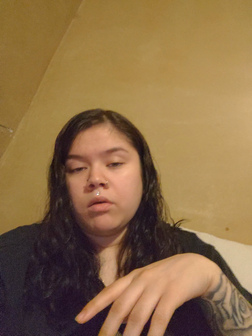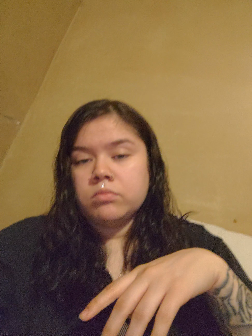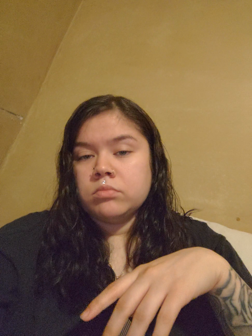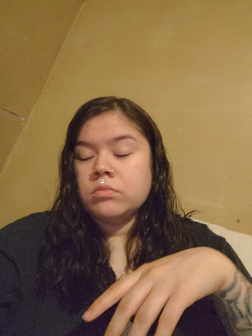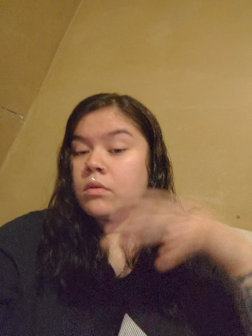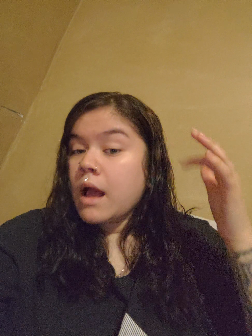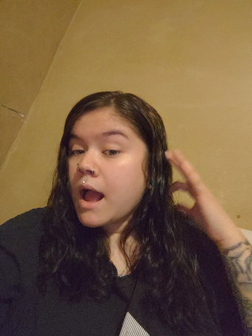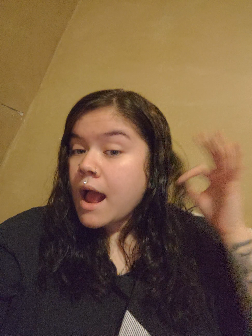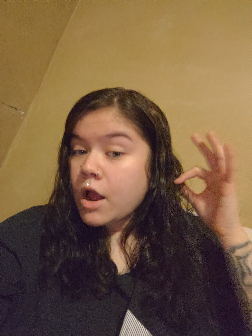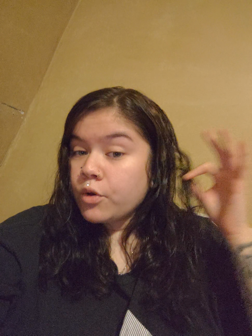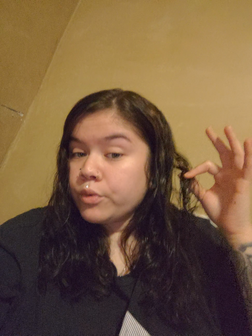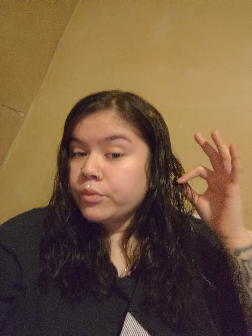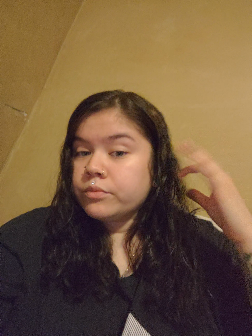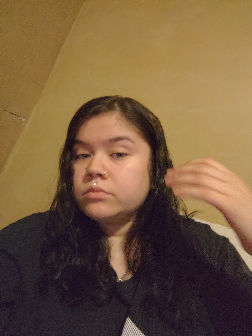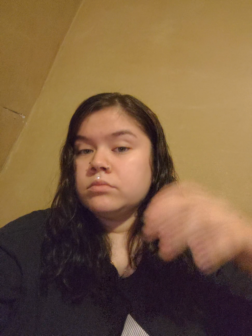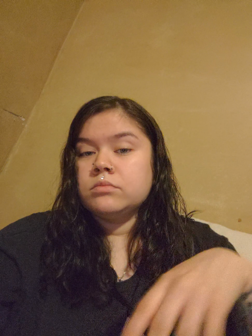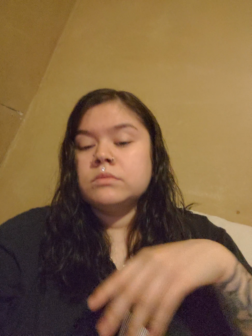hair